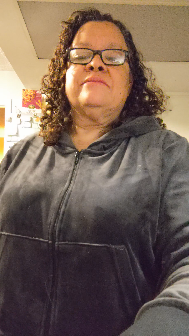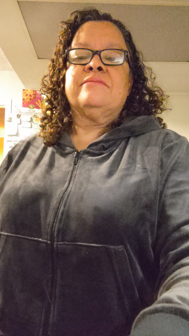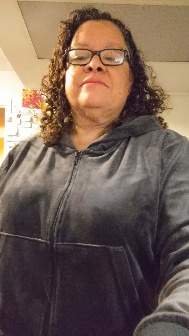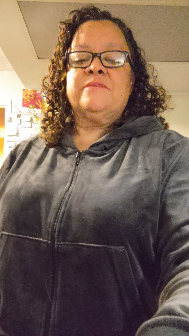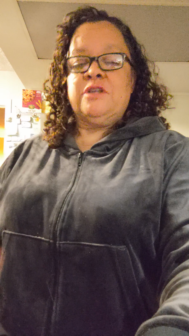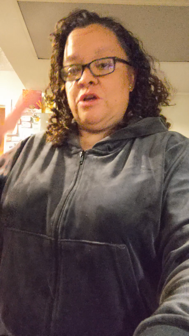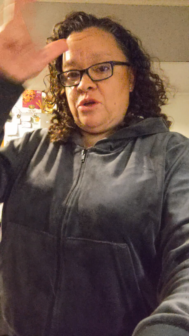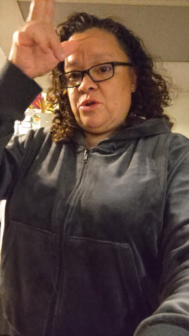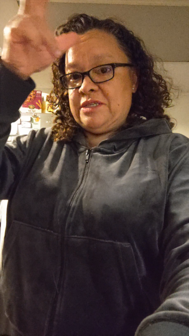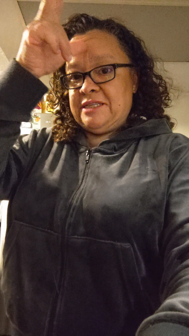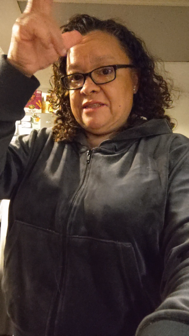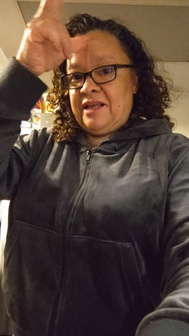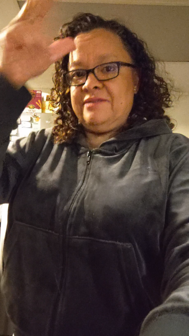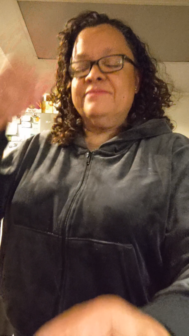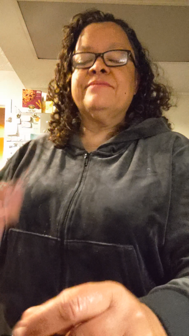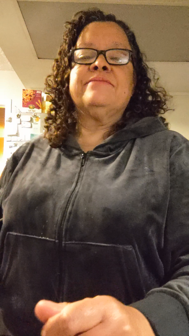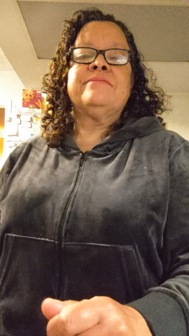rooster